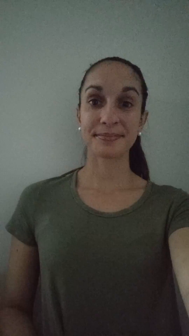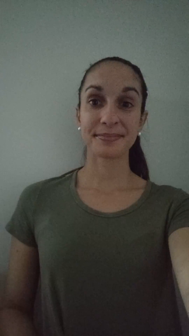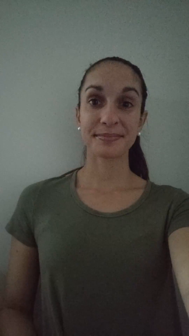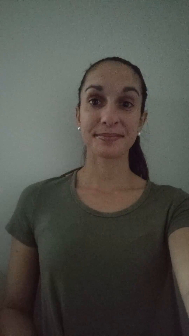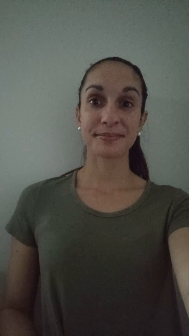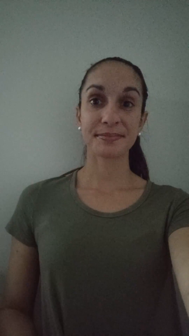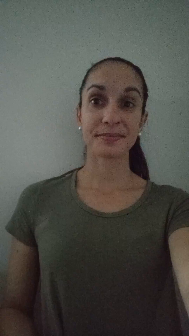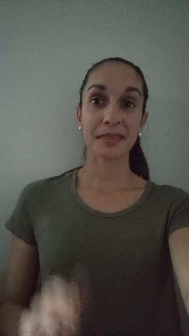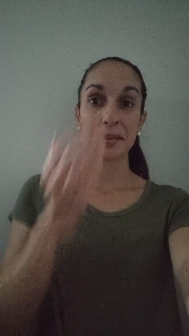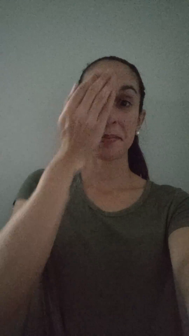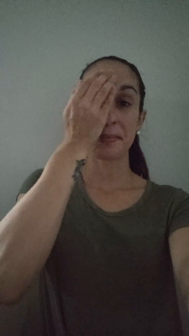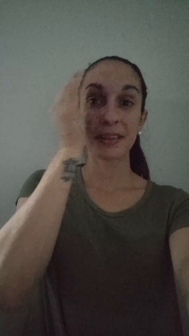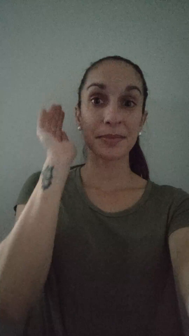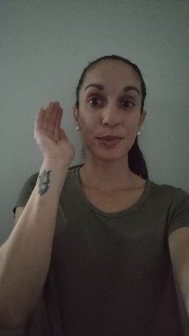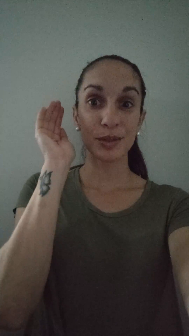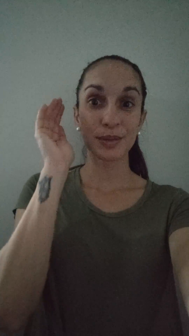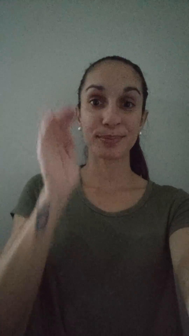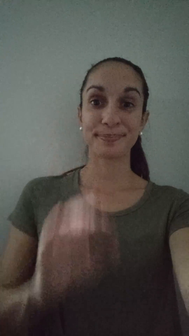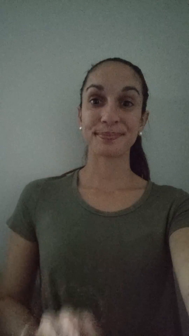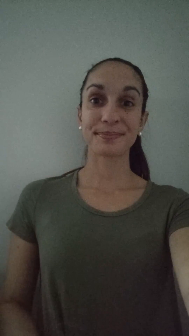peekaboo